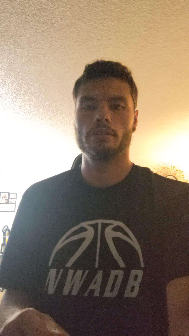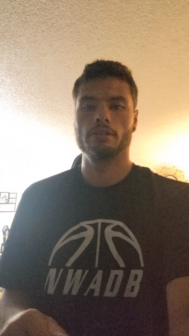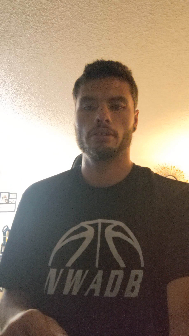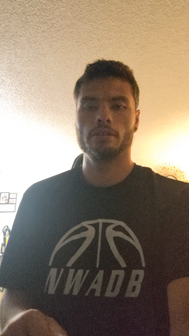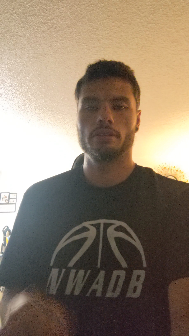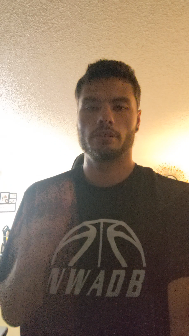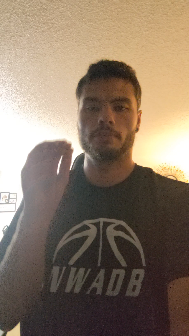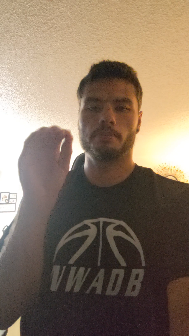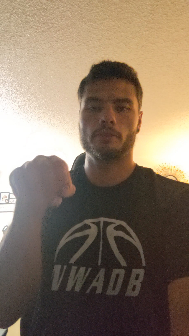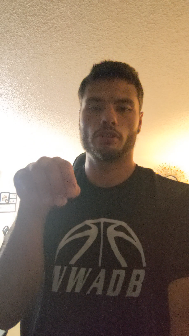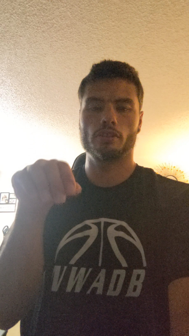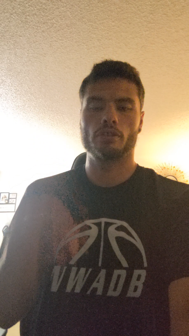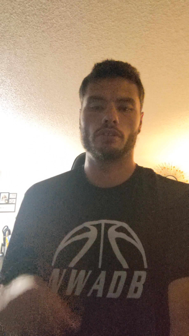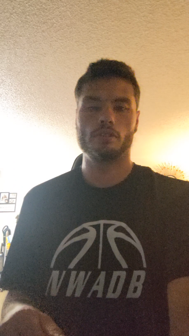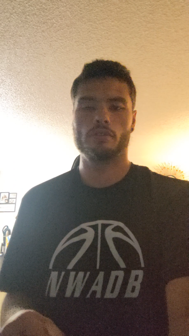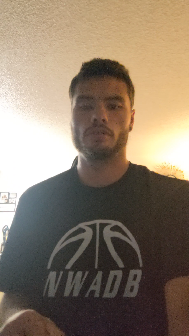put